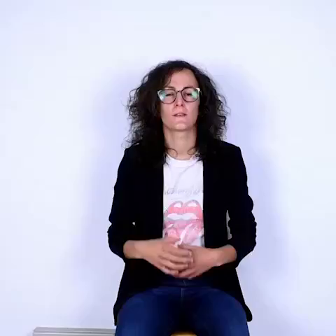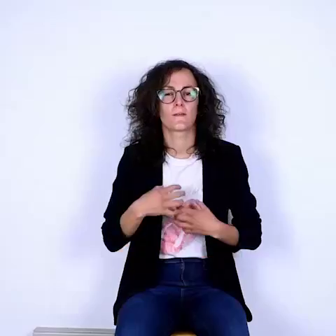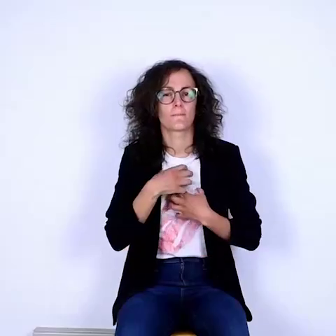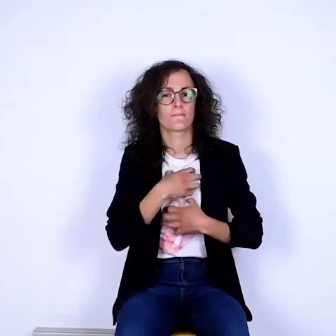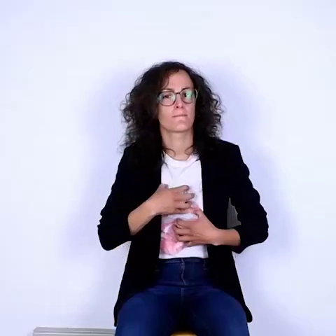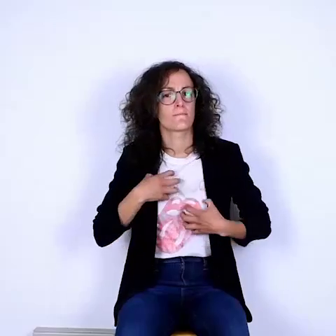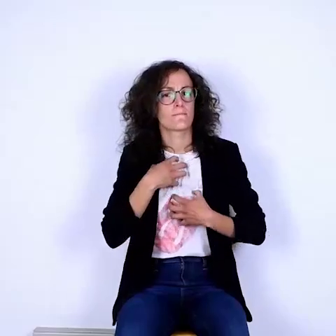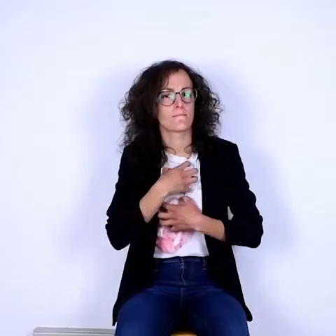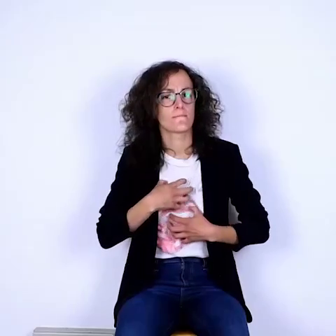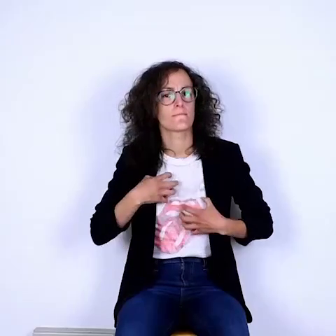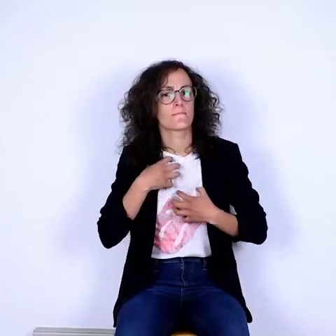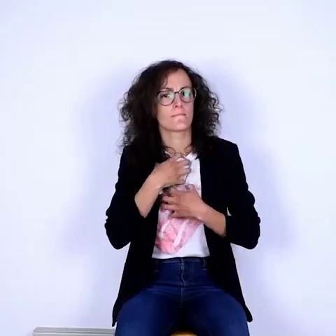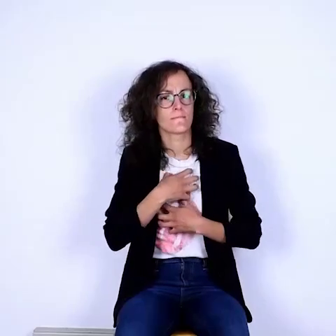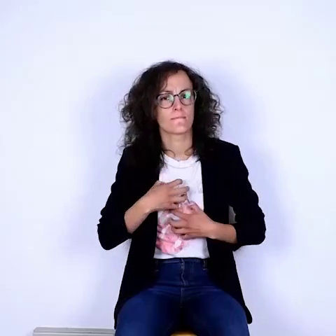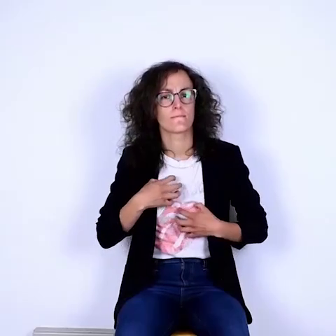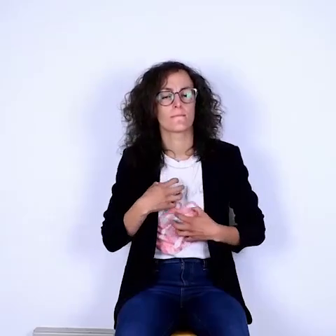ansiedad